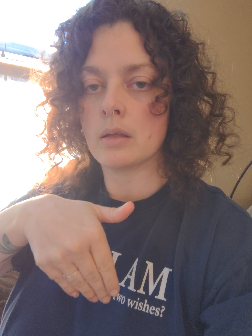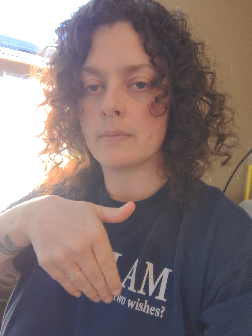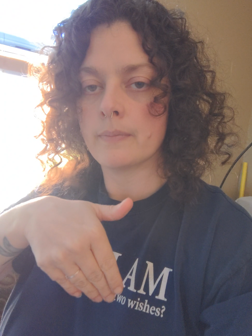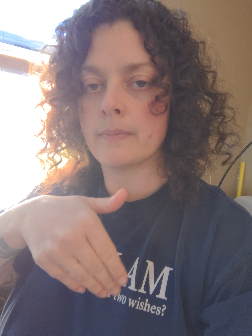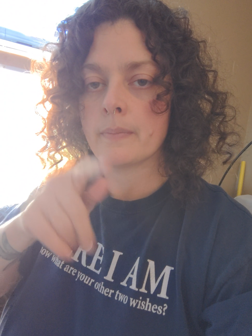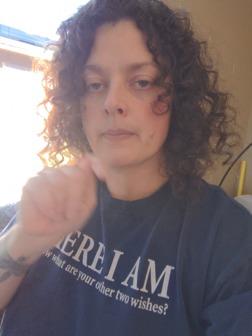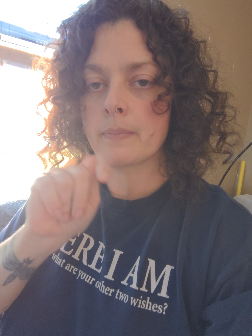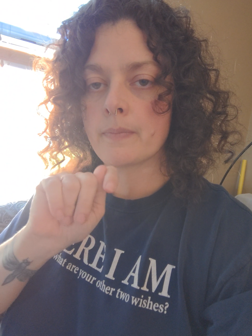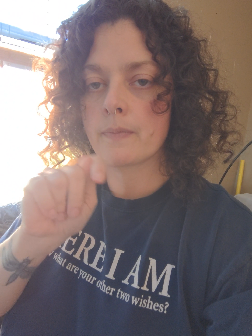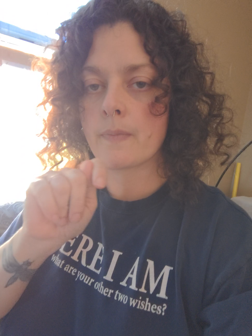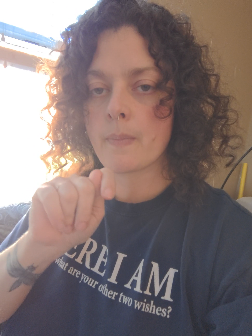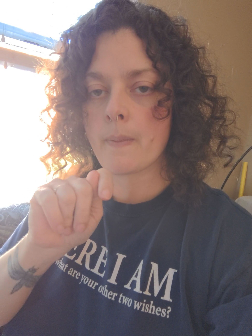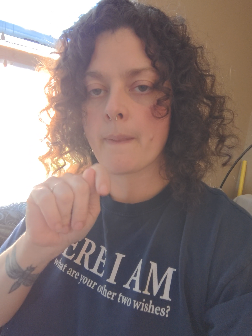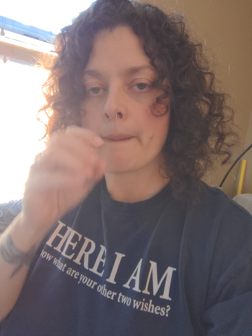potty